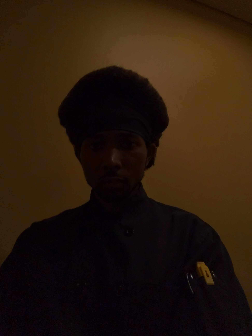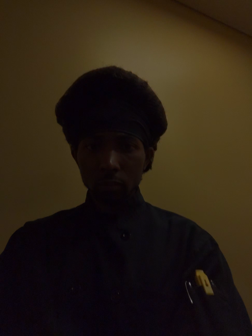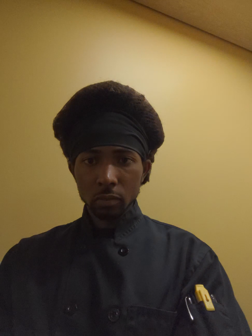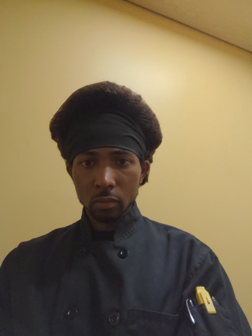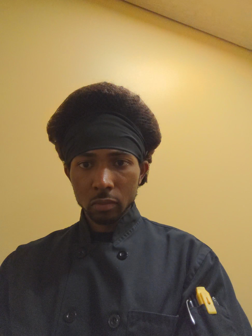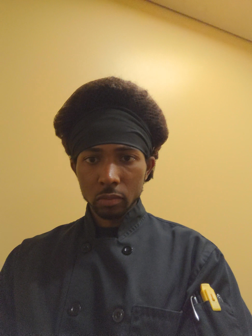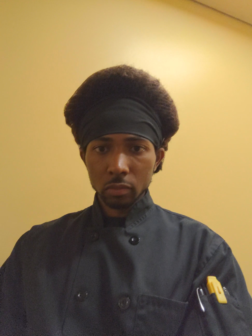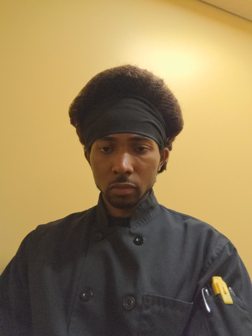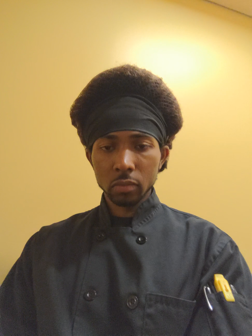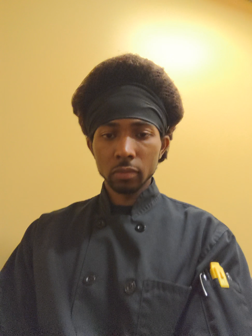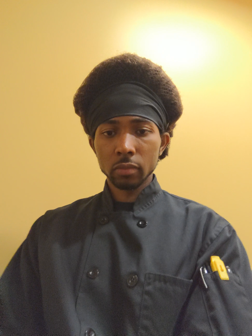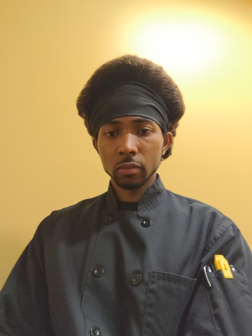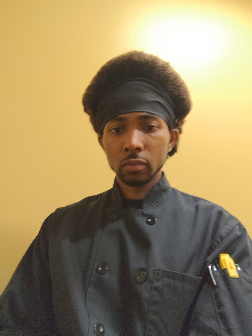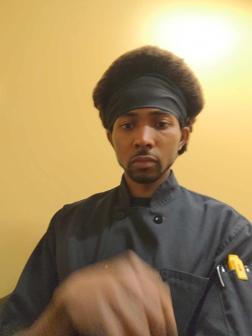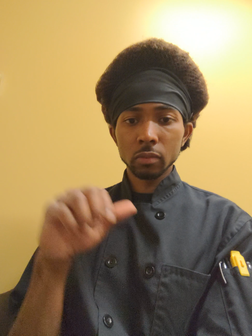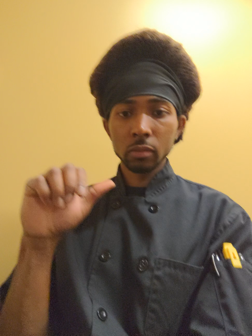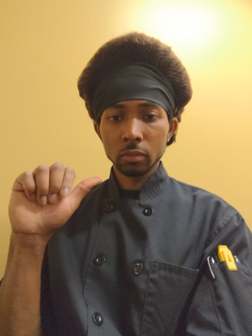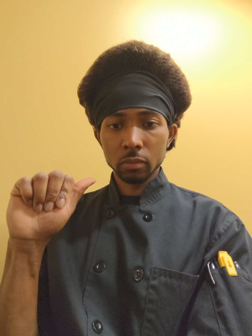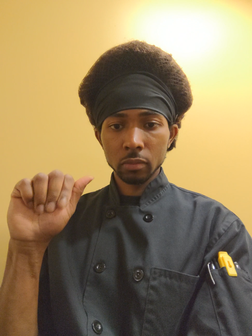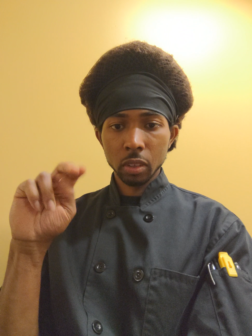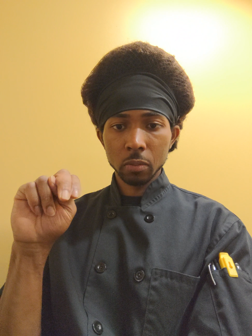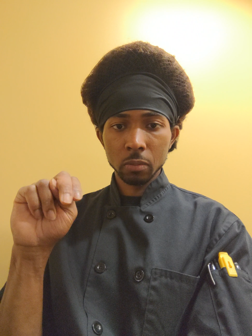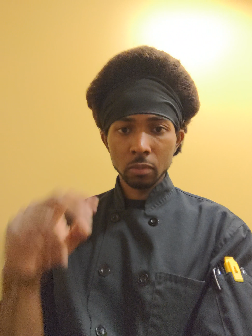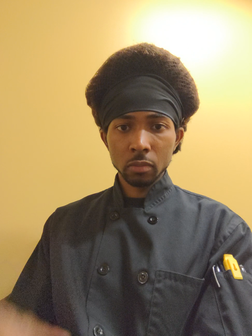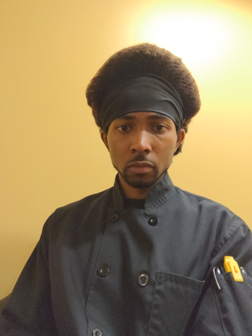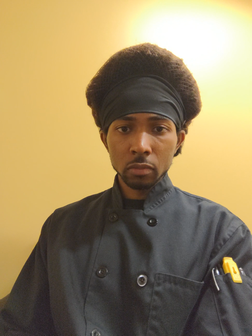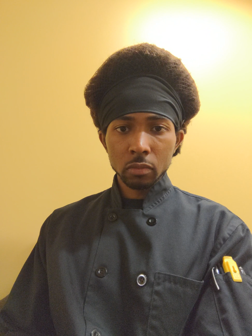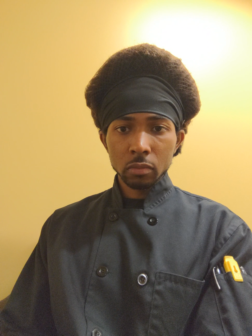an